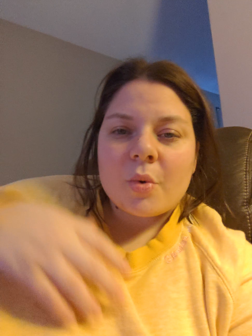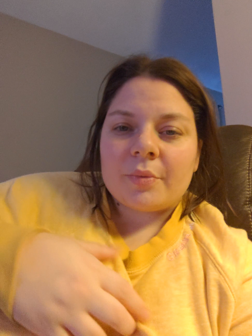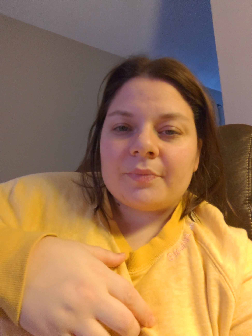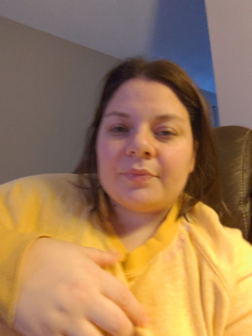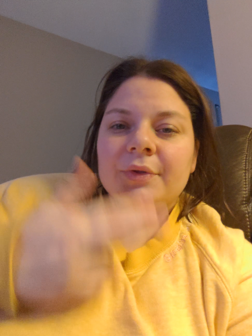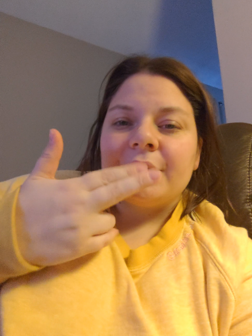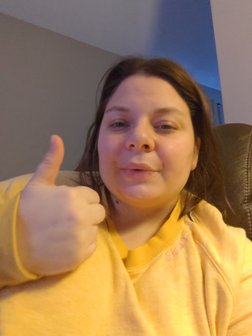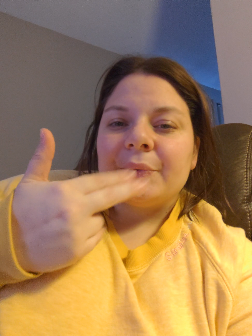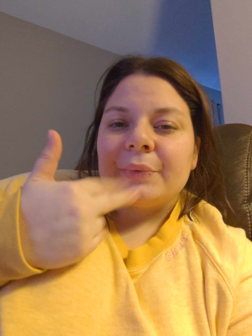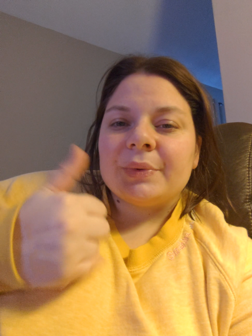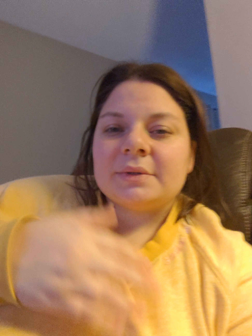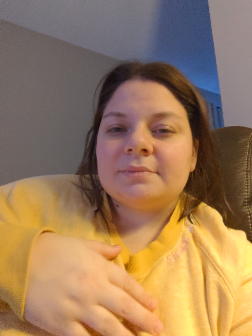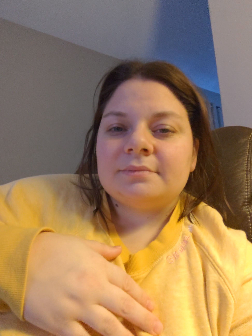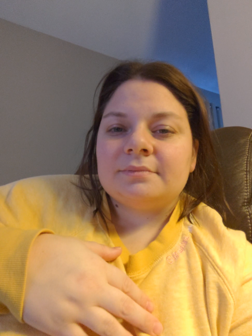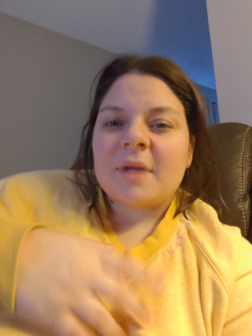cute